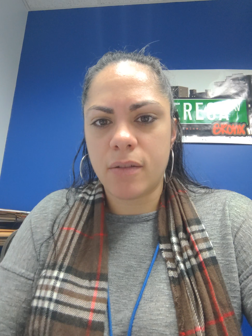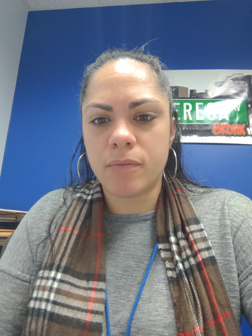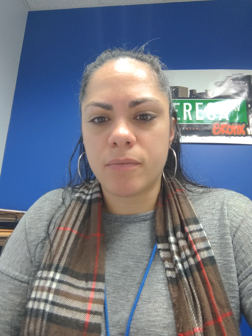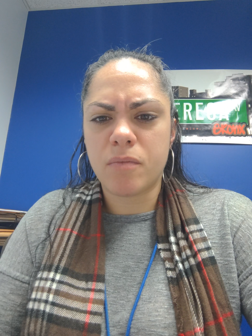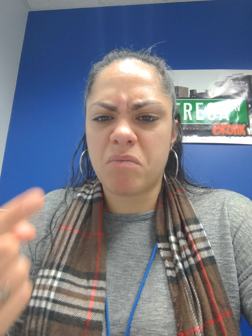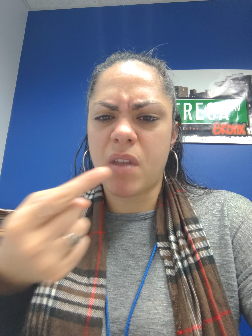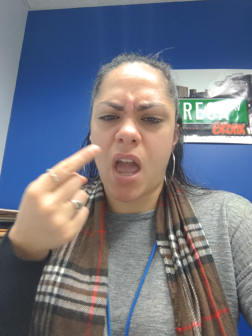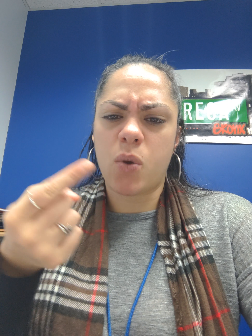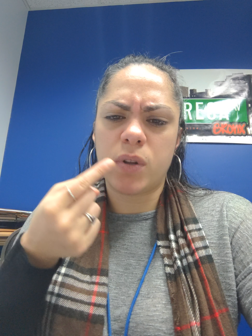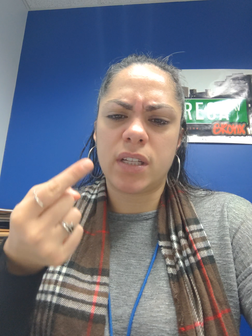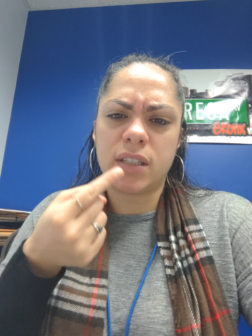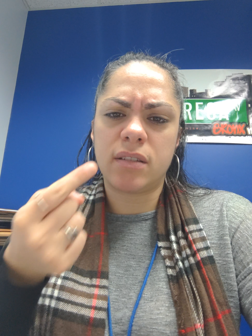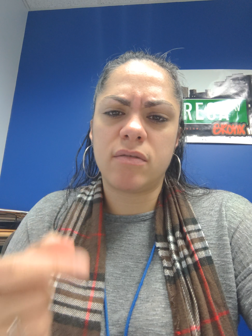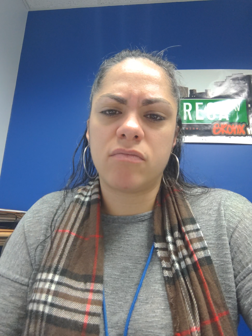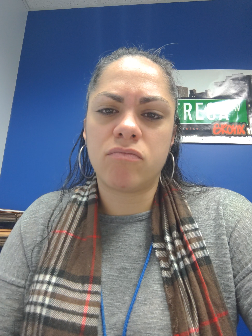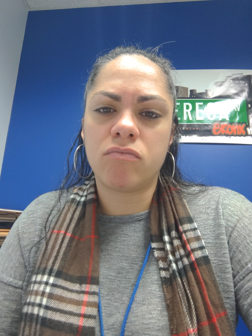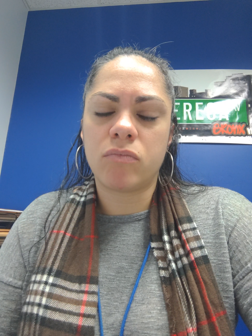owie